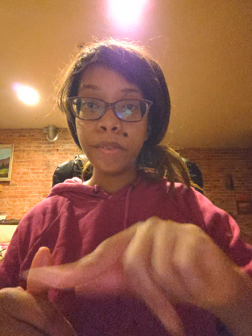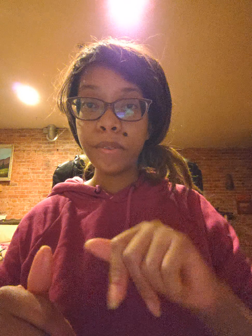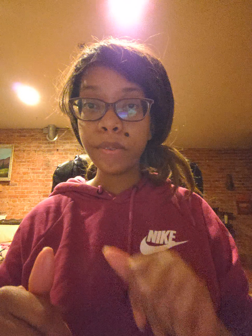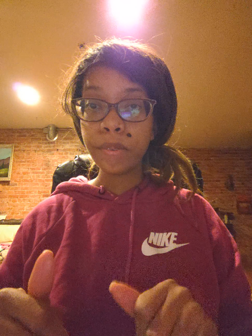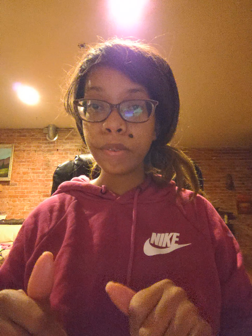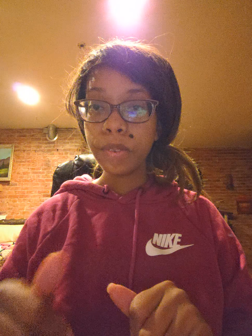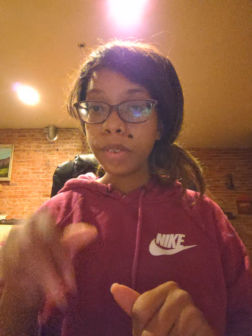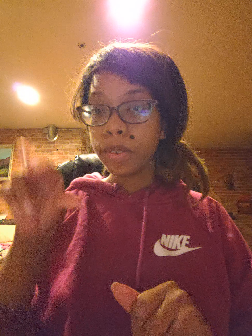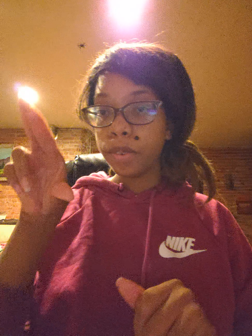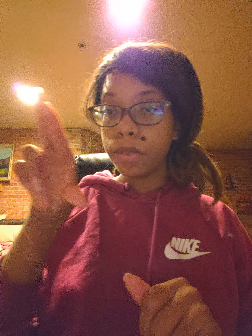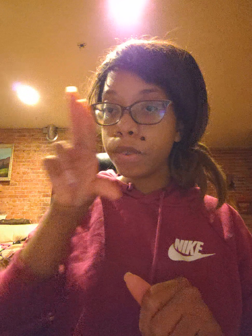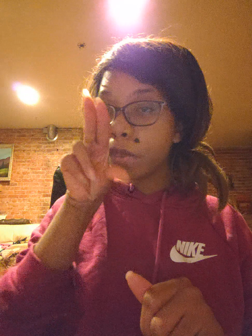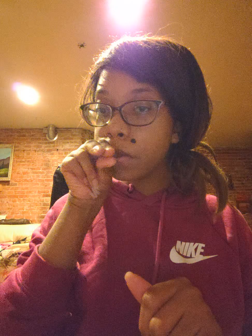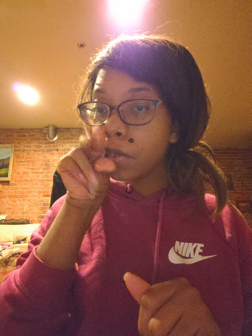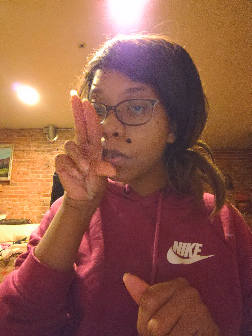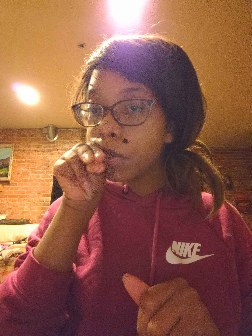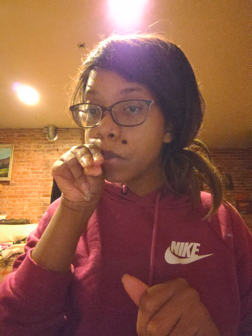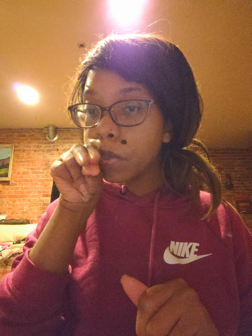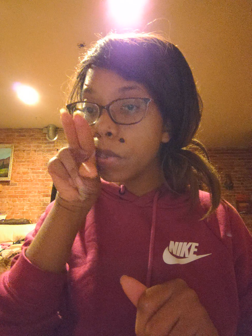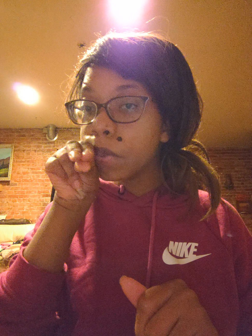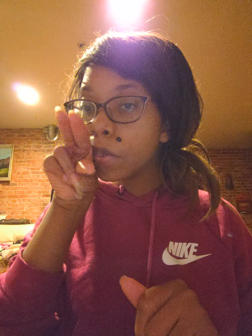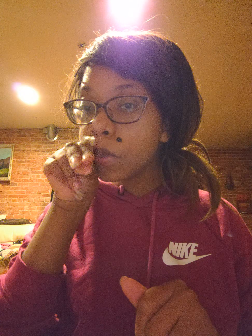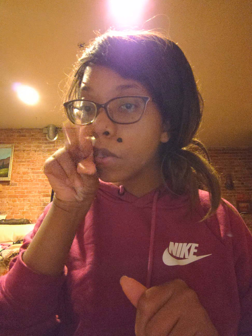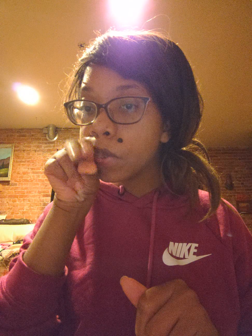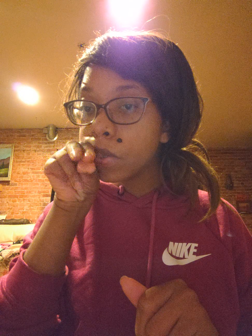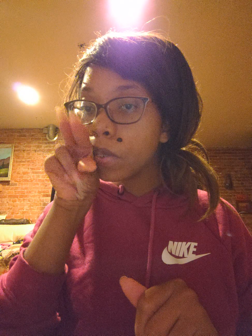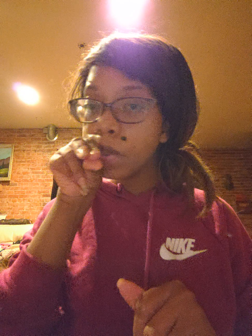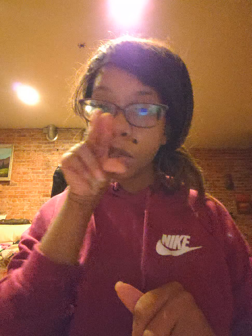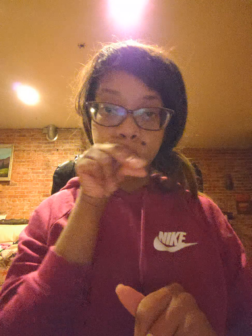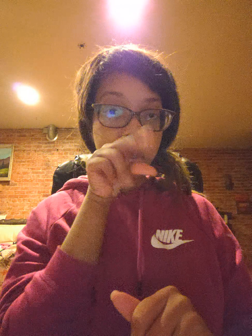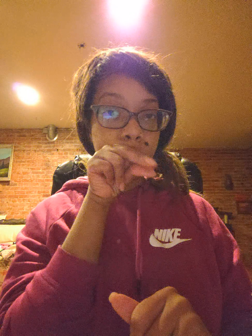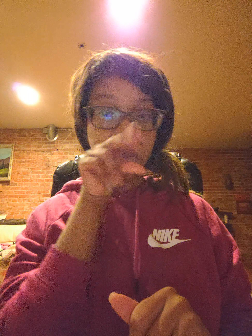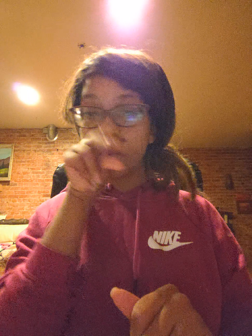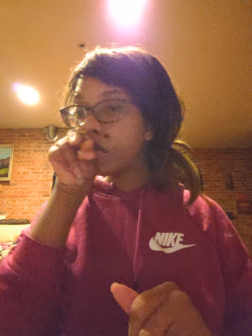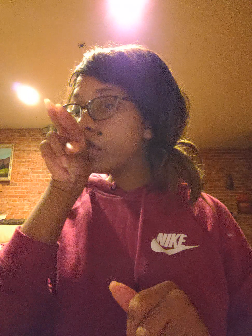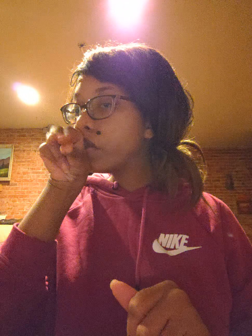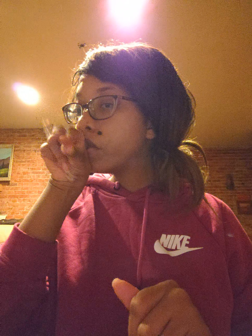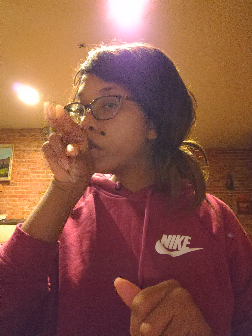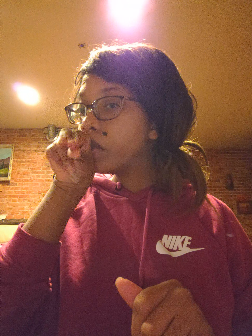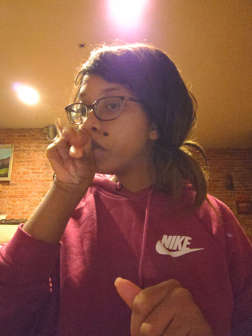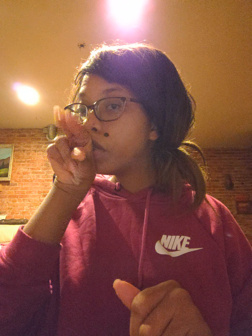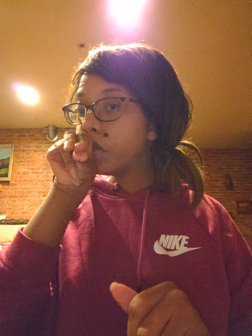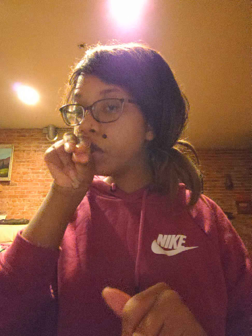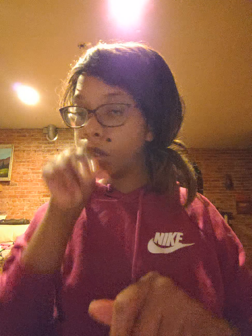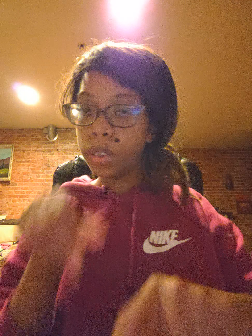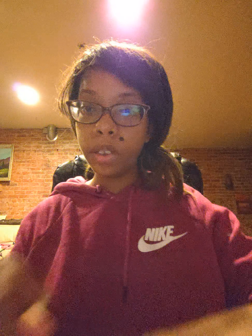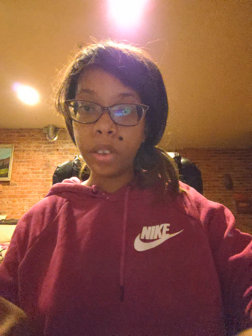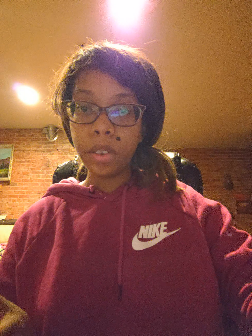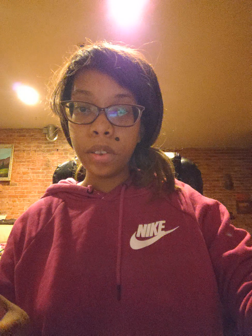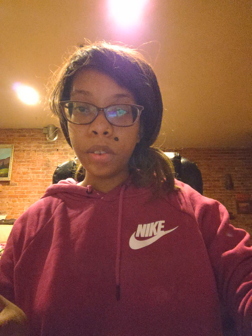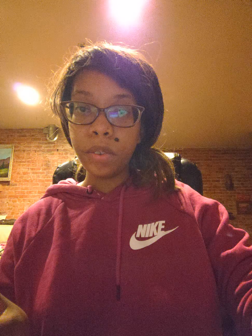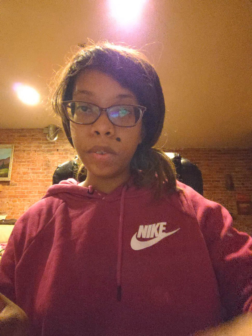duck